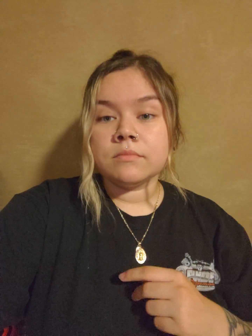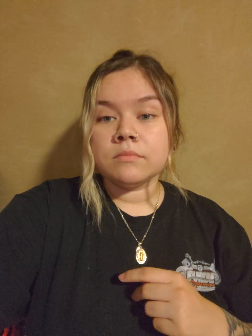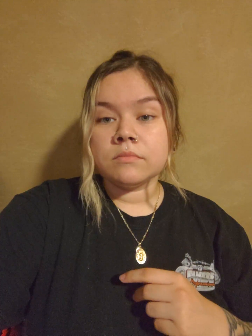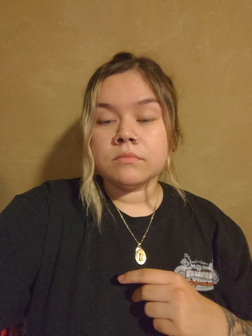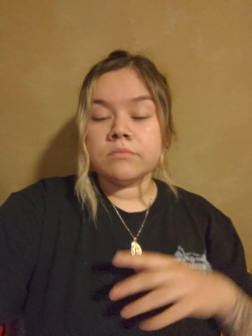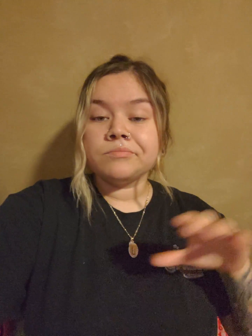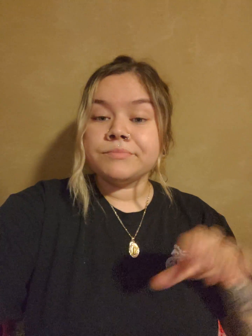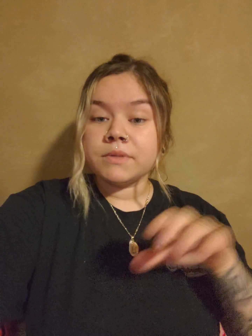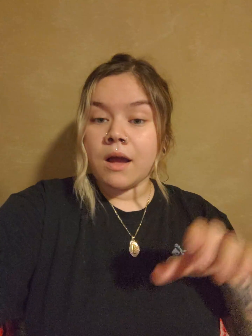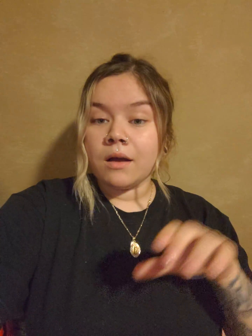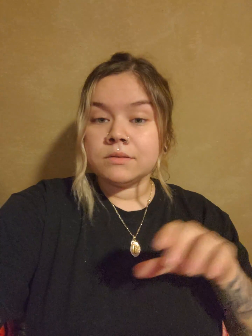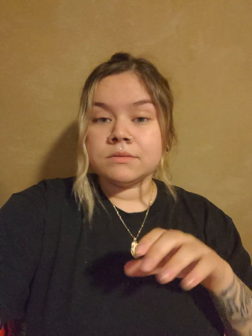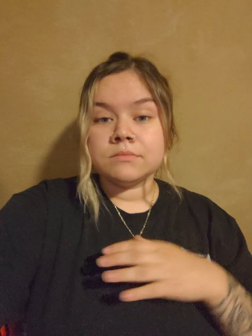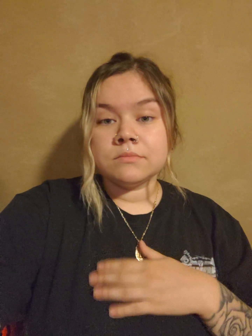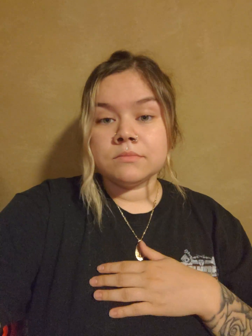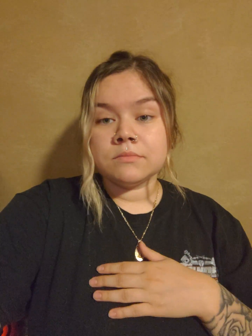does